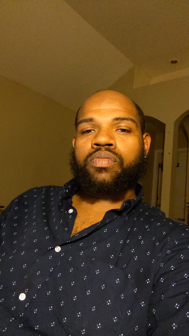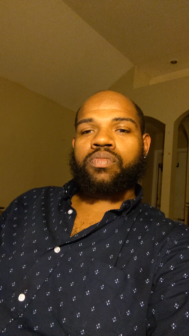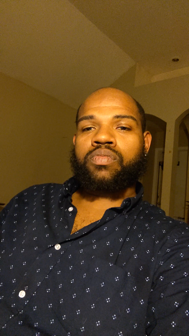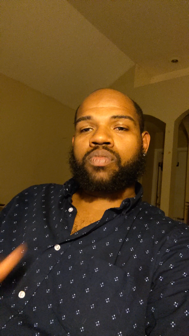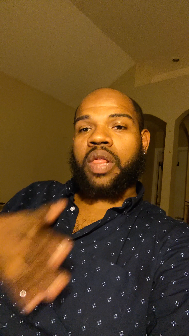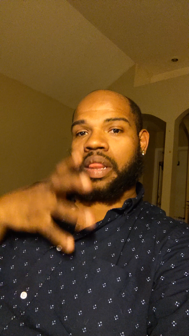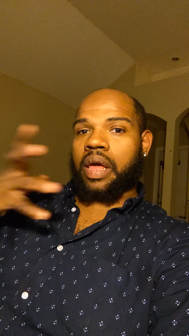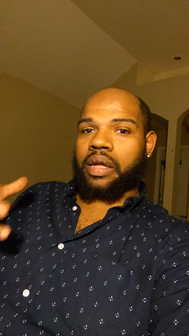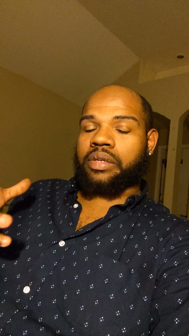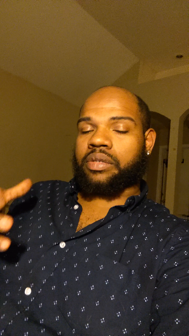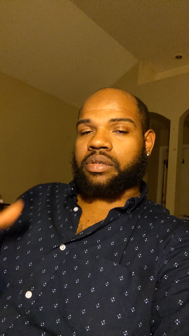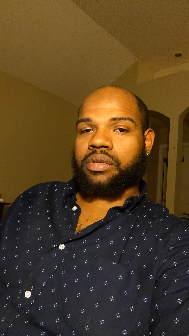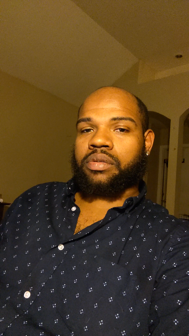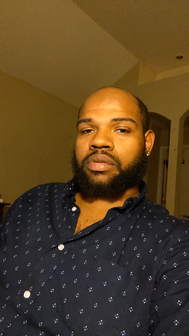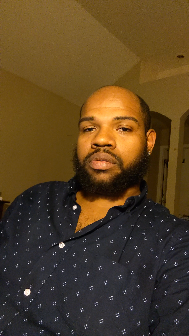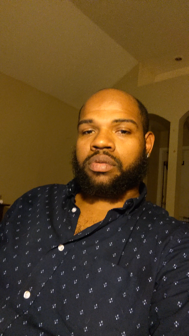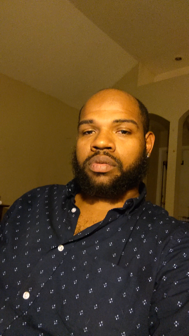a lot